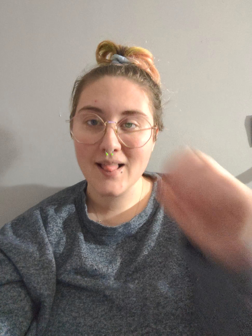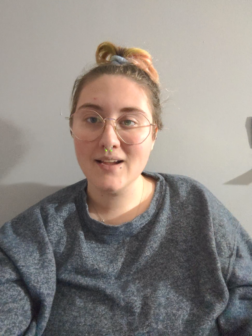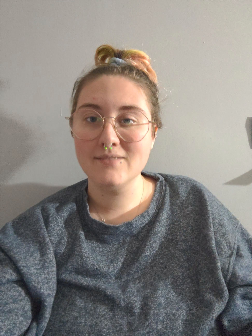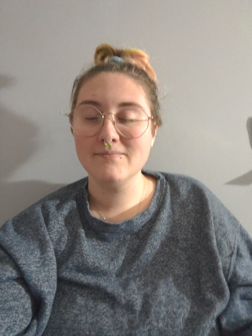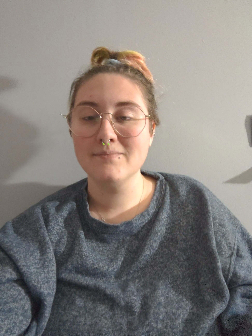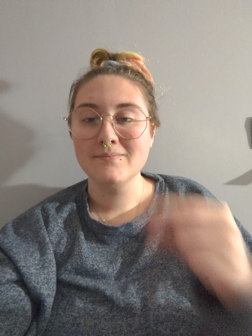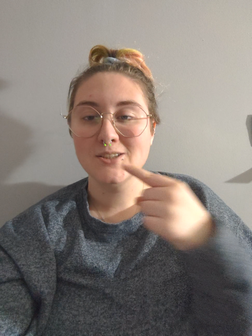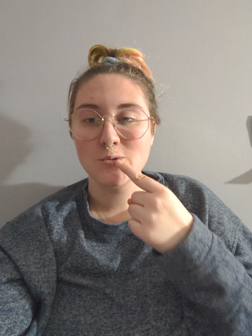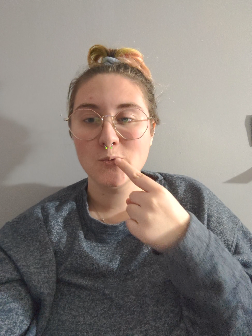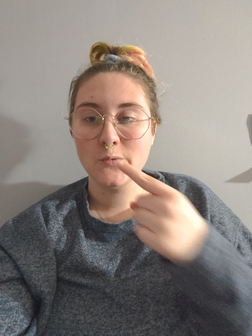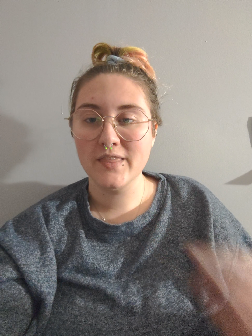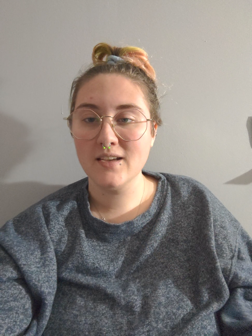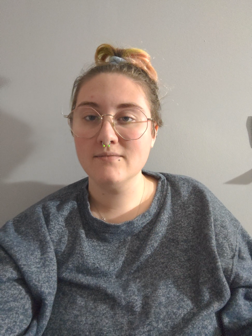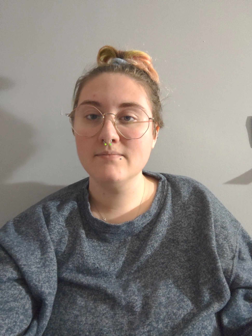tooth